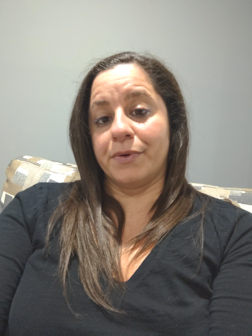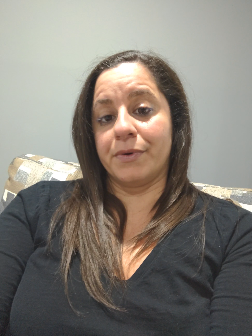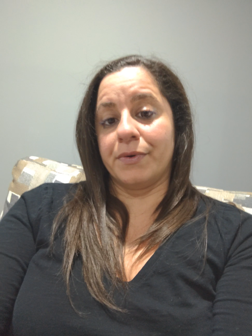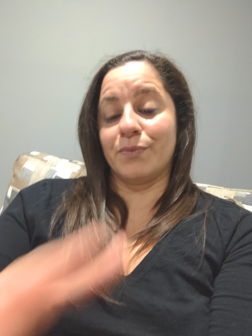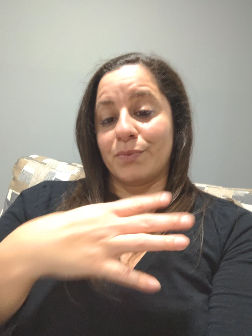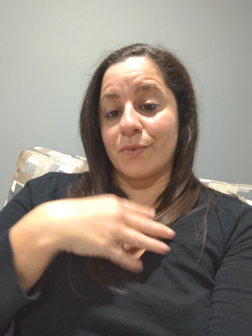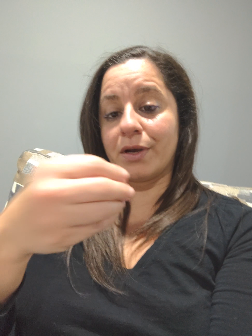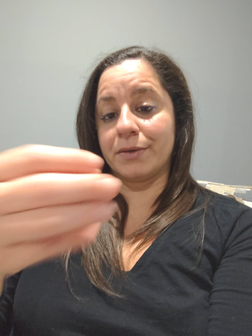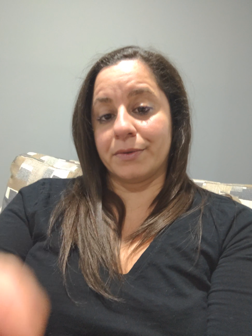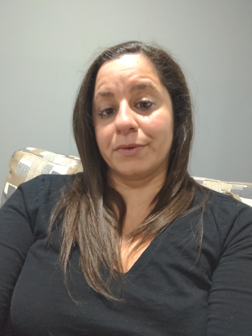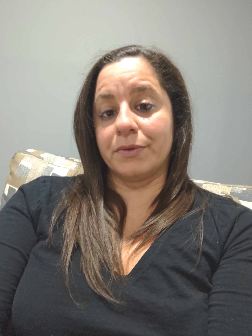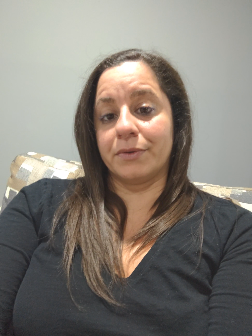white